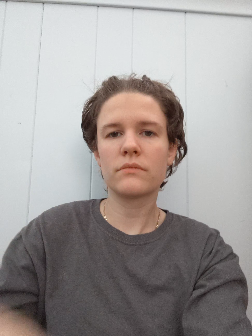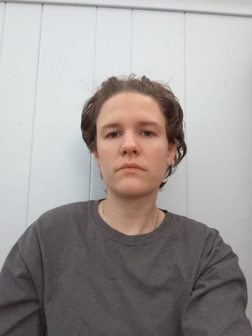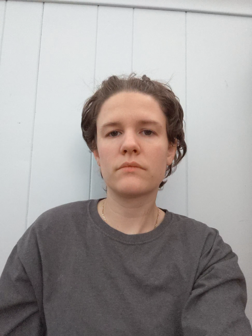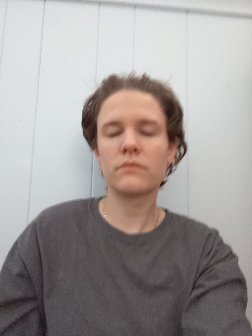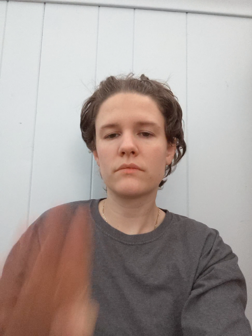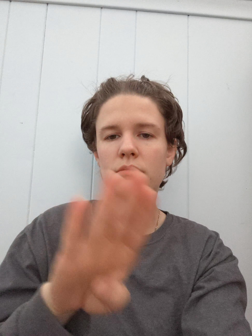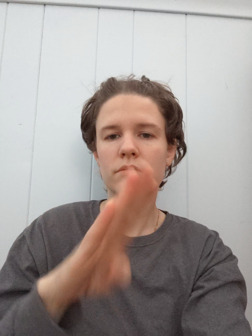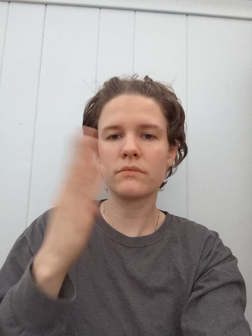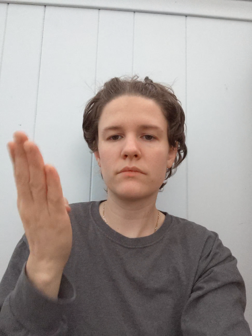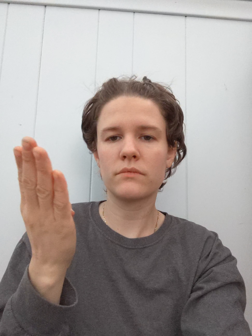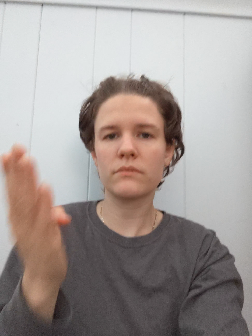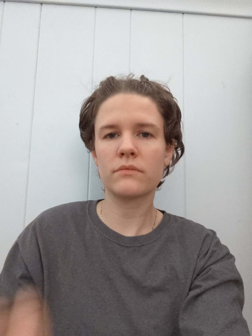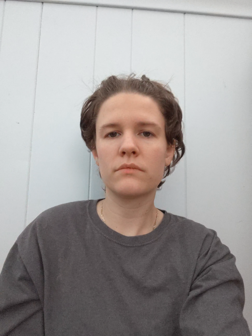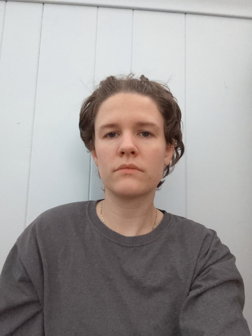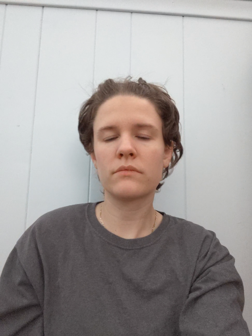open